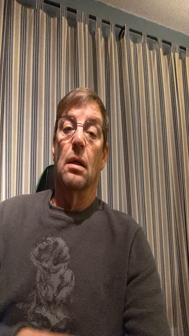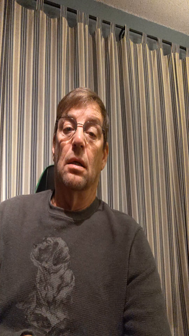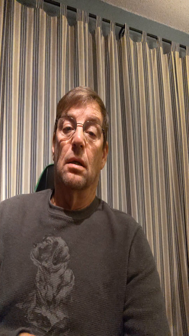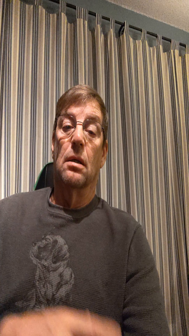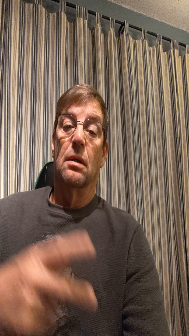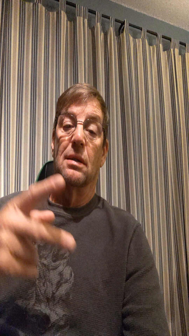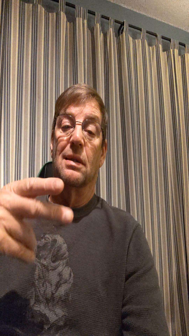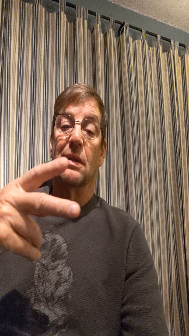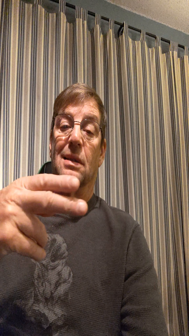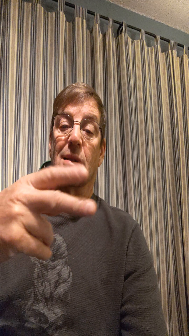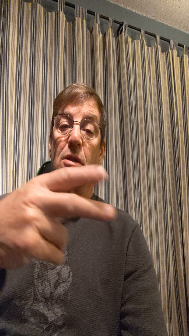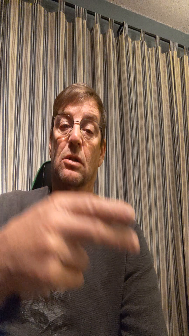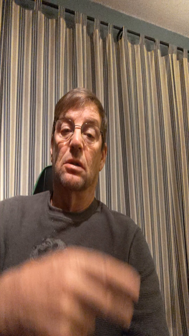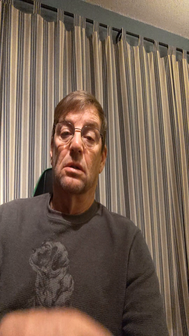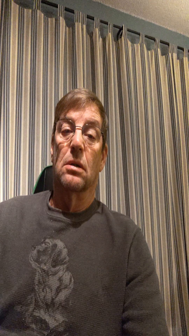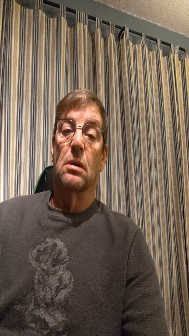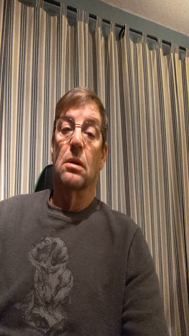scissors